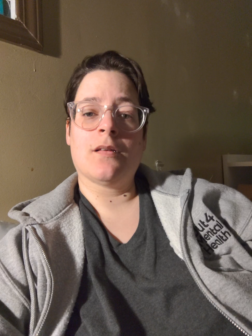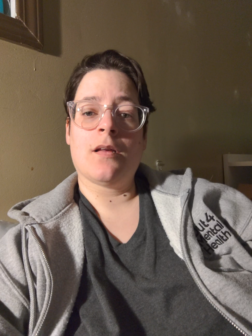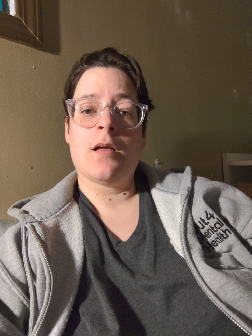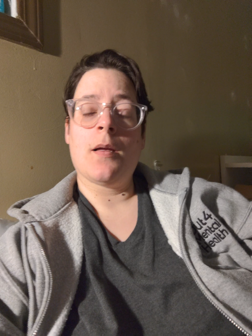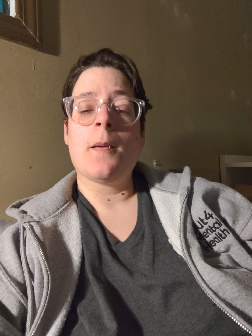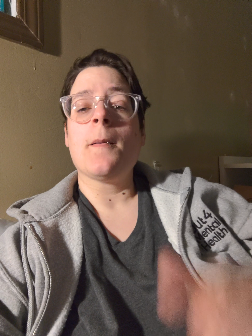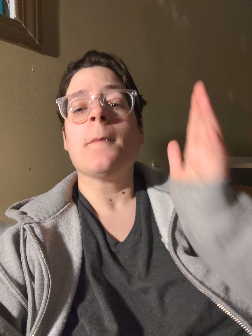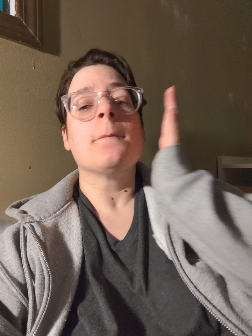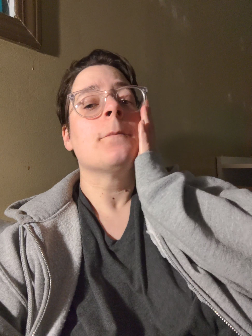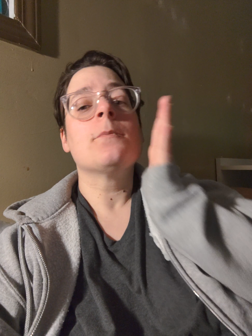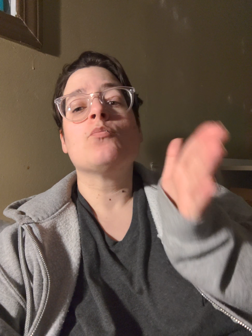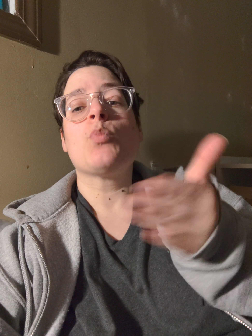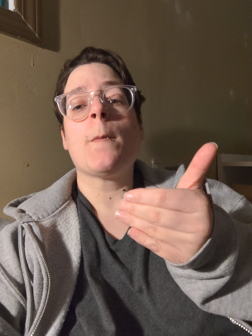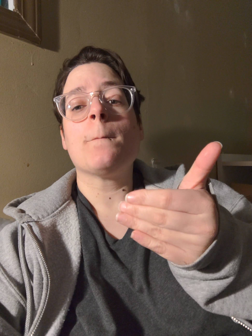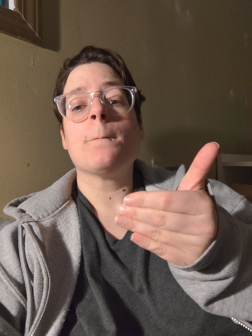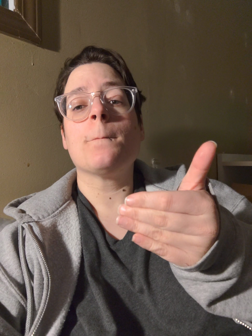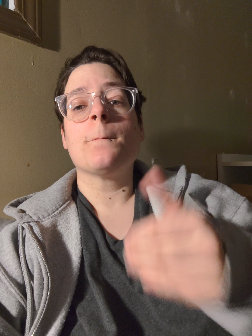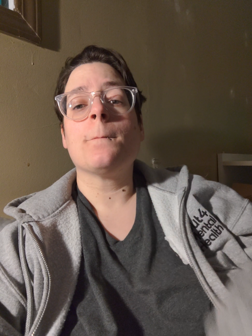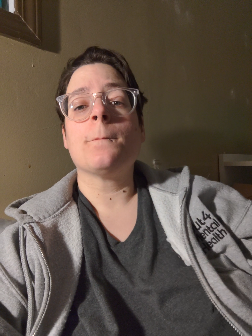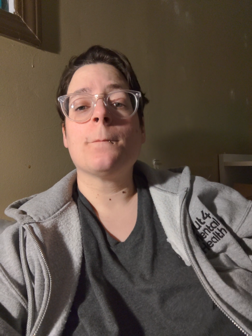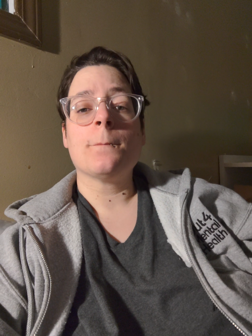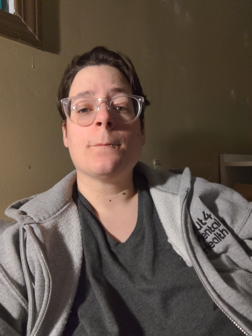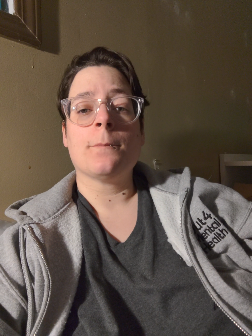bedroom